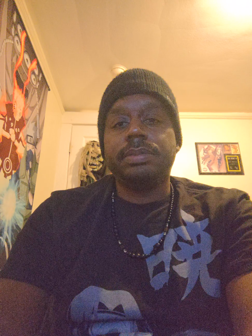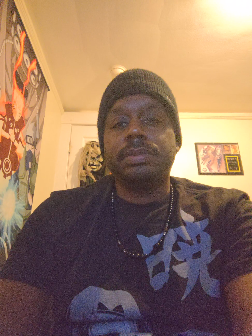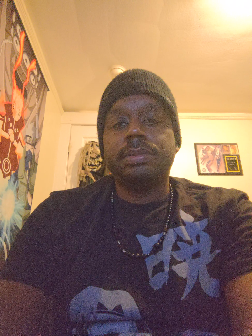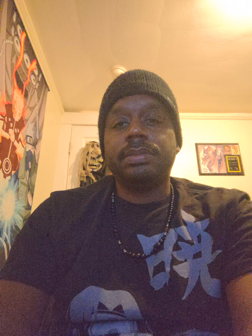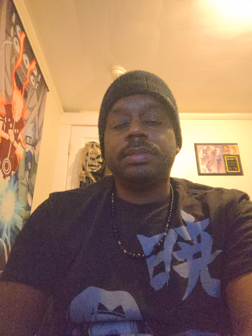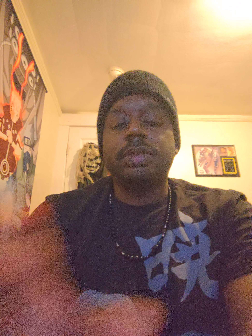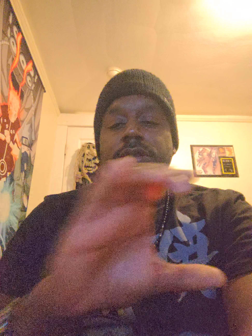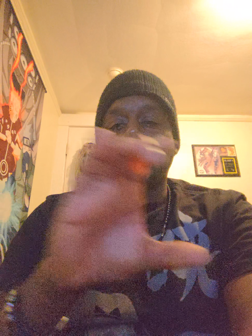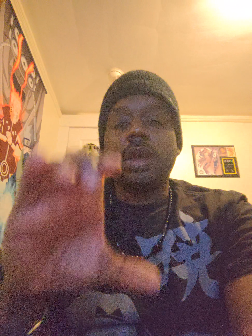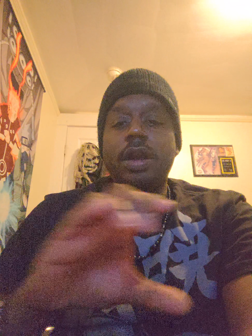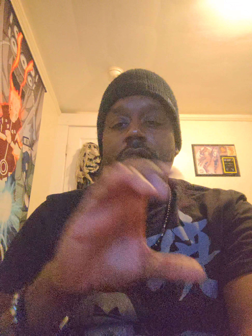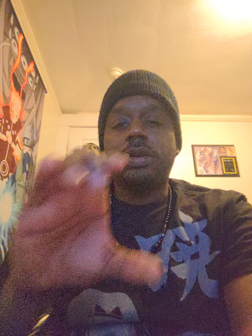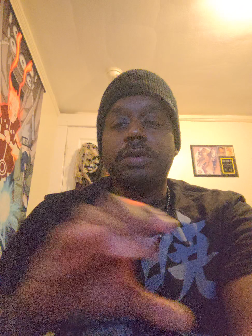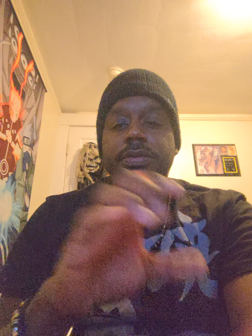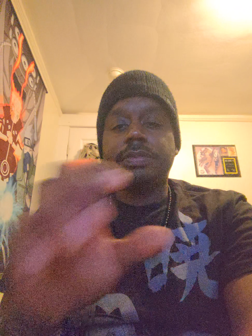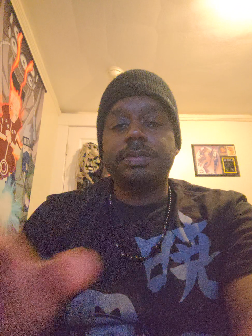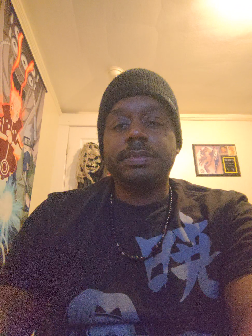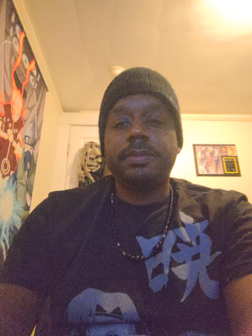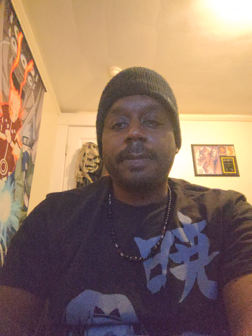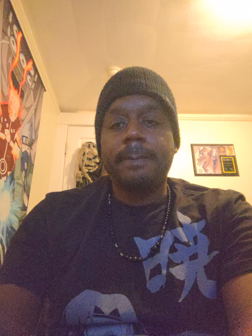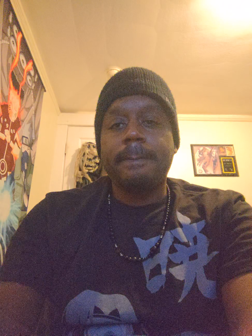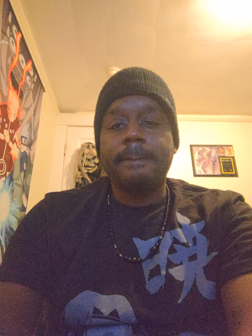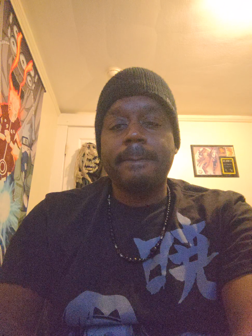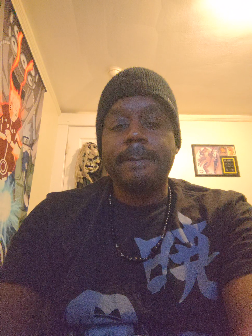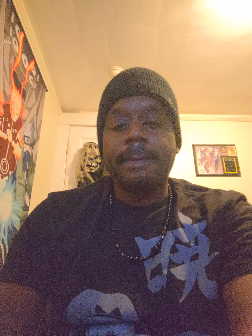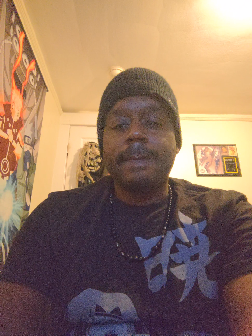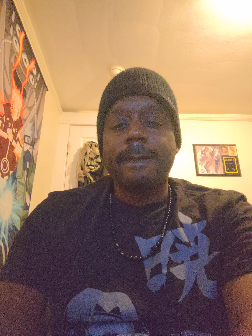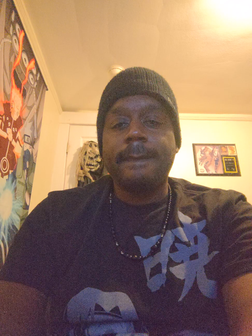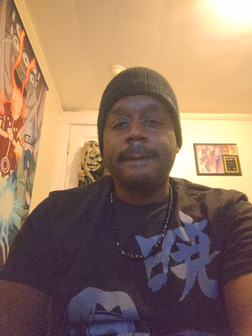chocolate